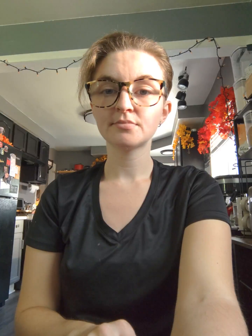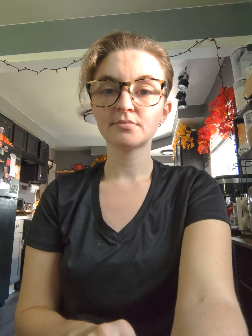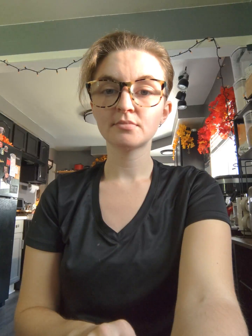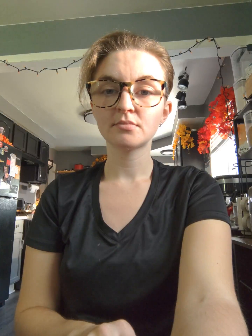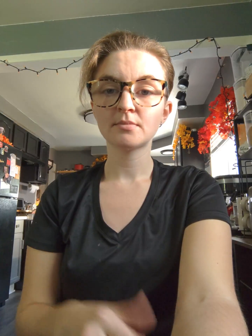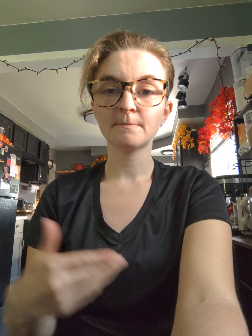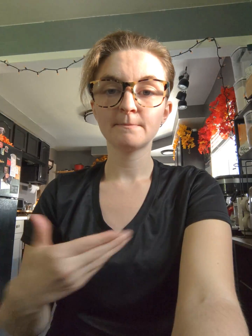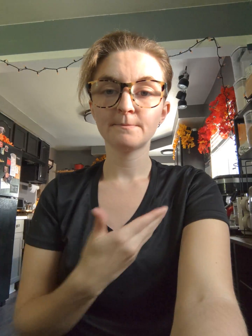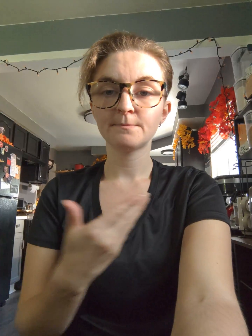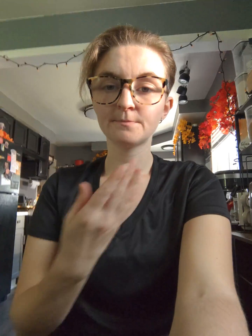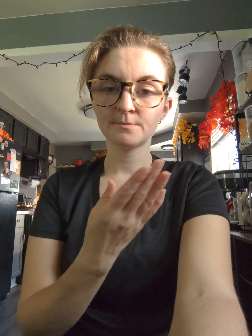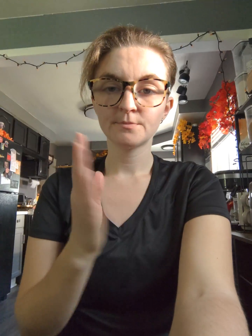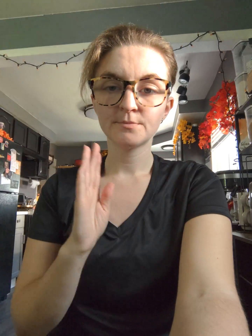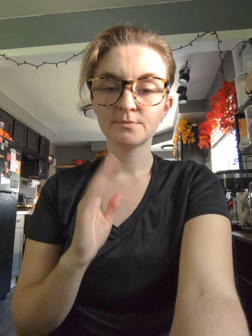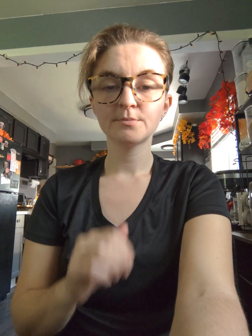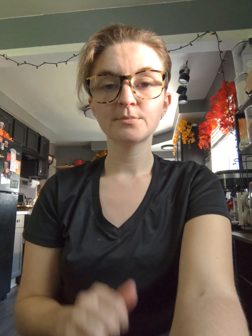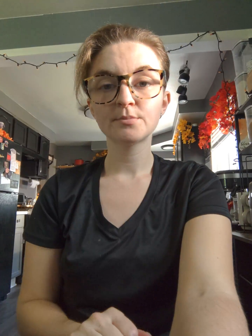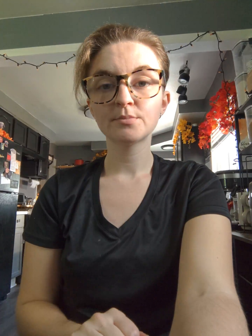crib